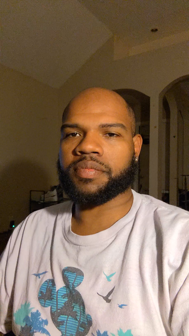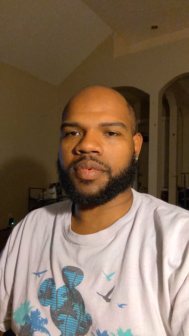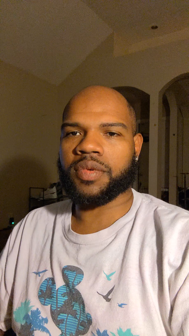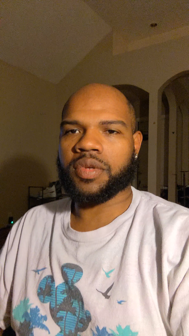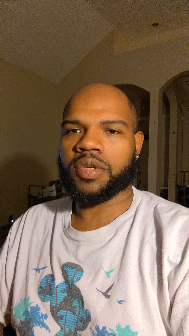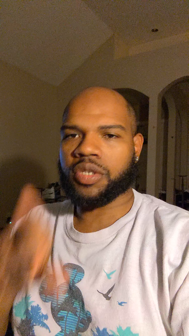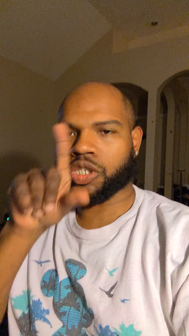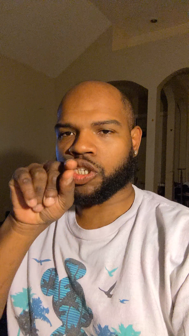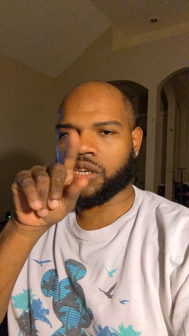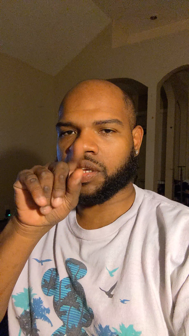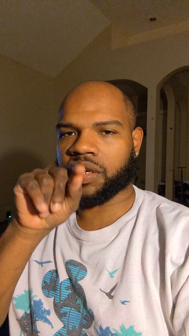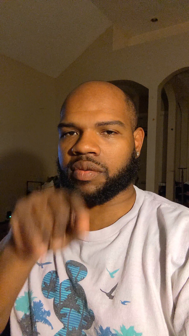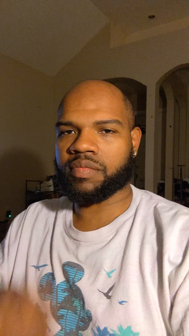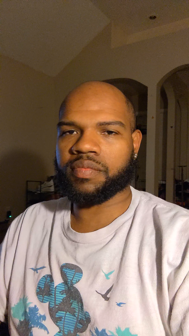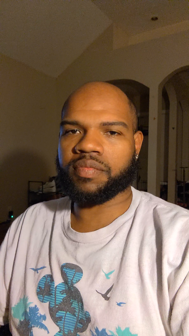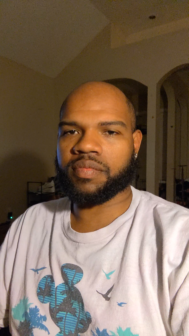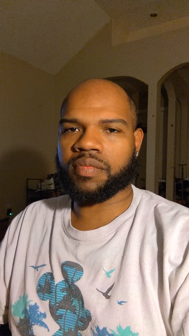chicken